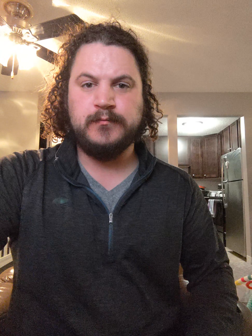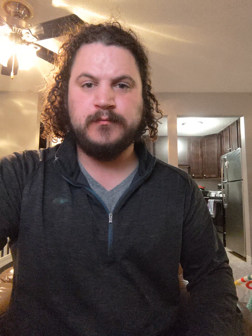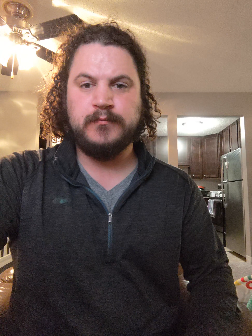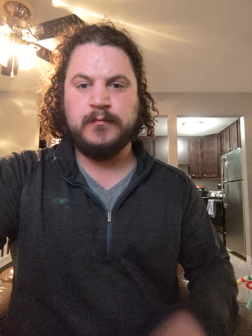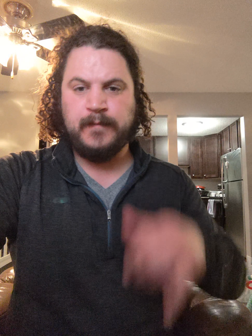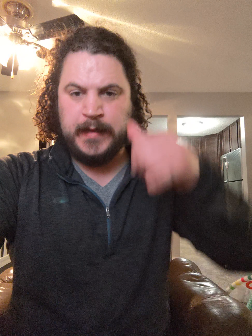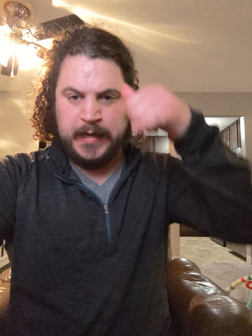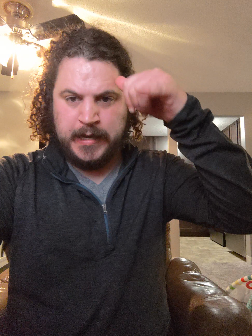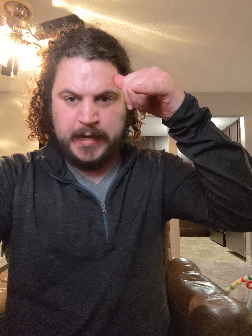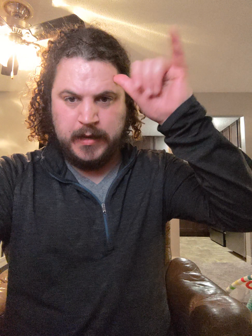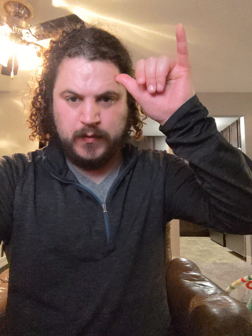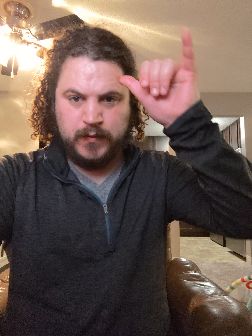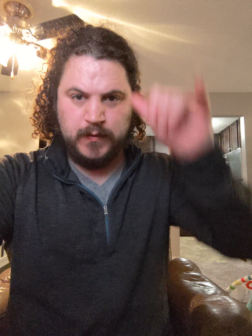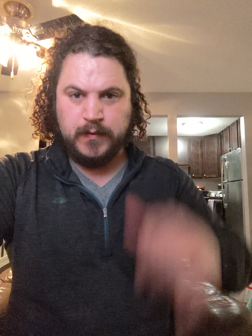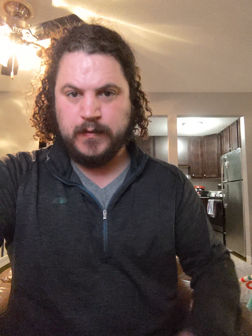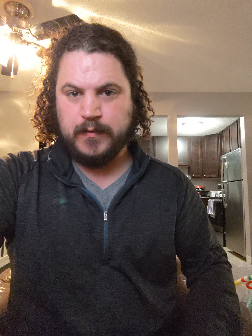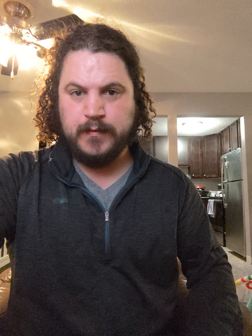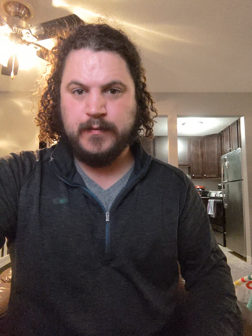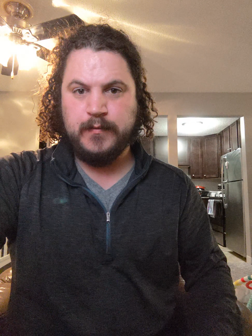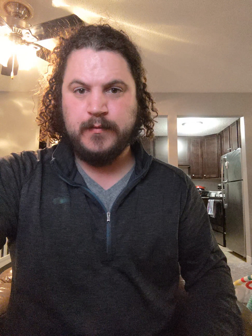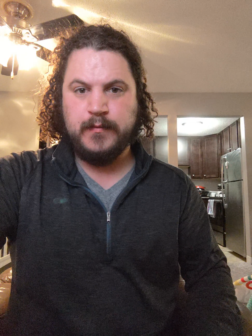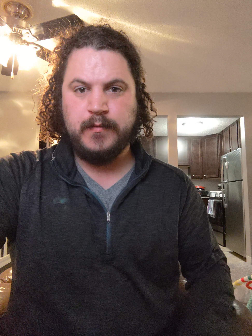cow